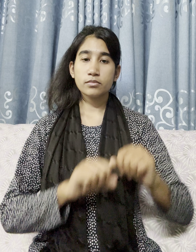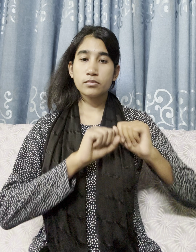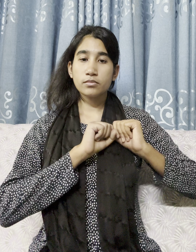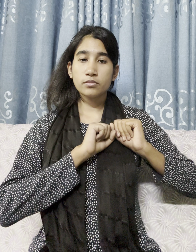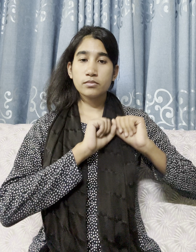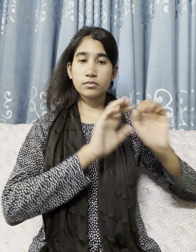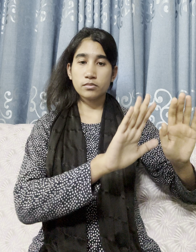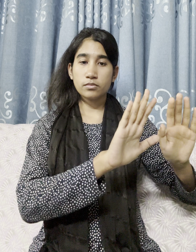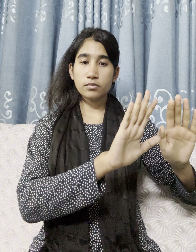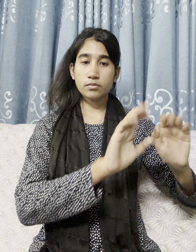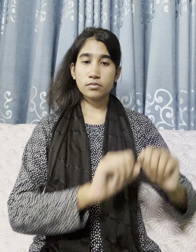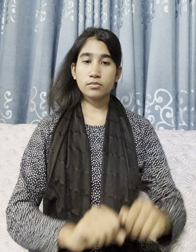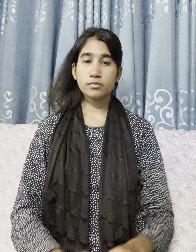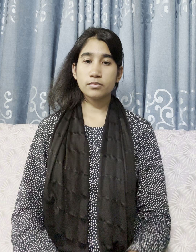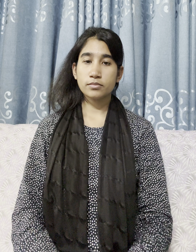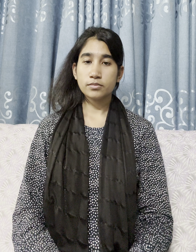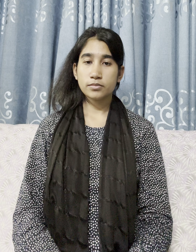ধাক্কা দেওয়া